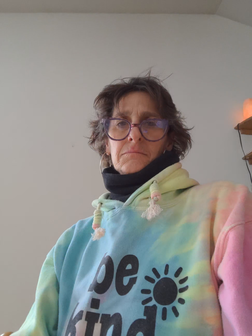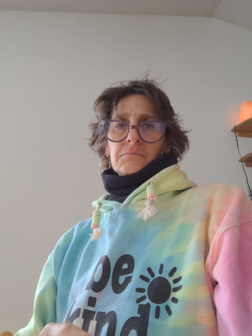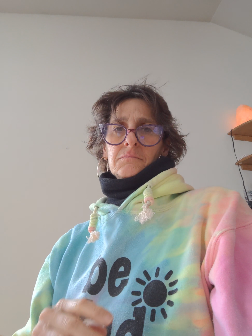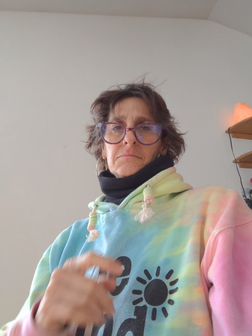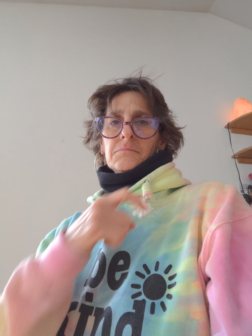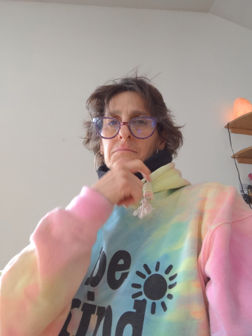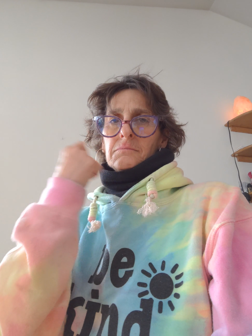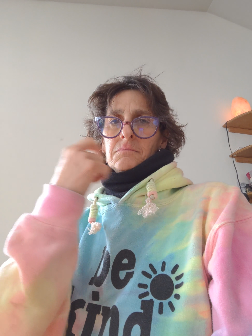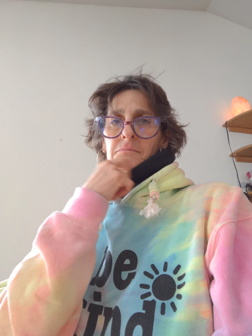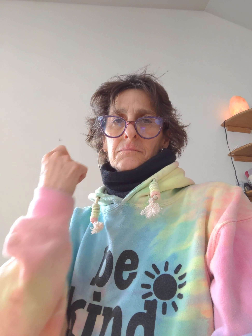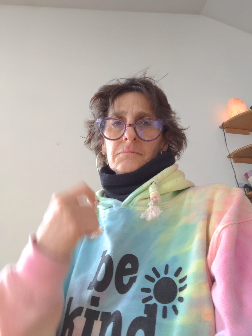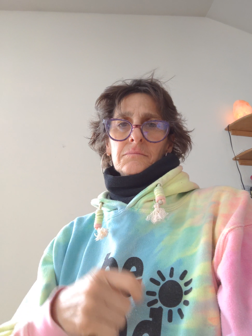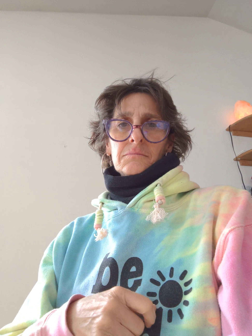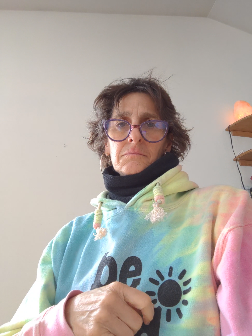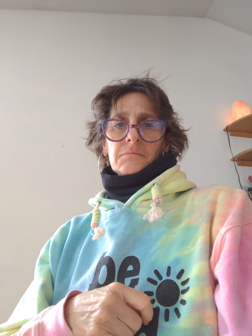dryer